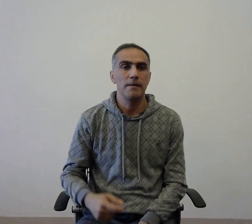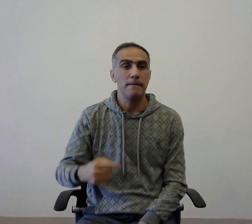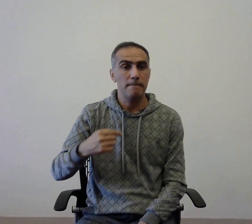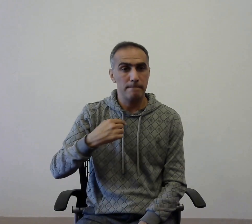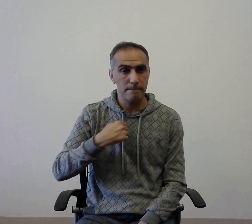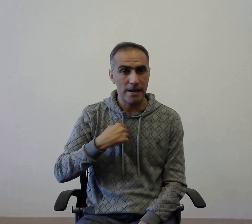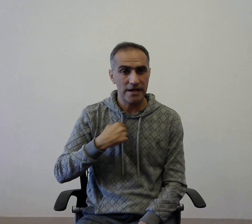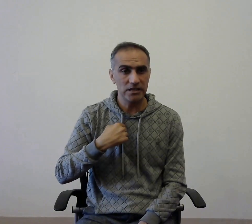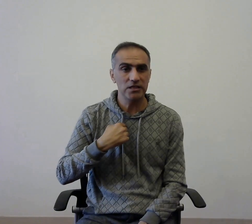mən